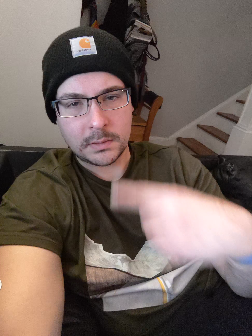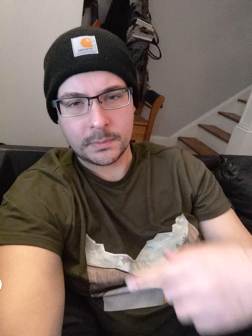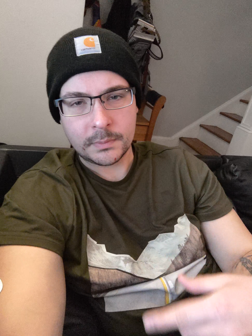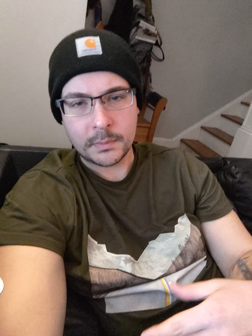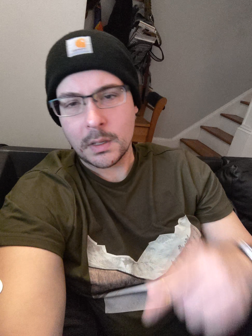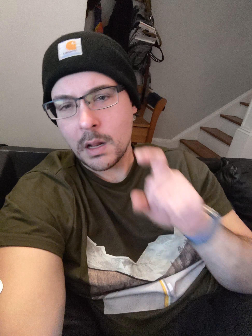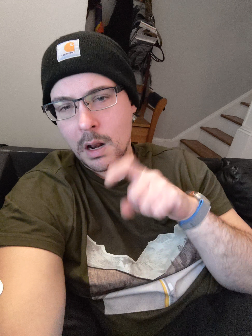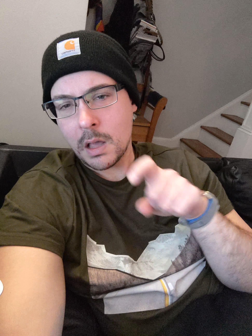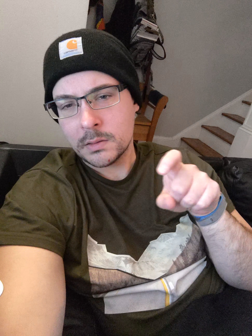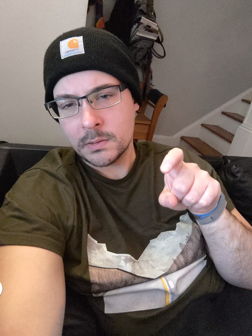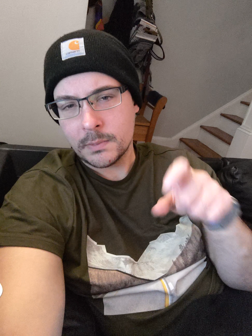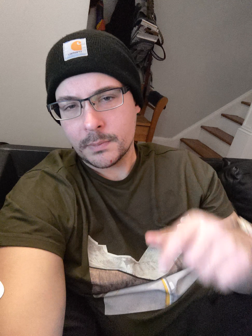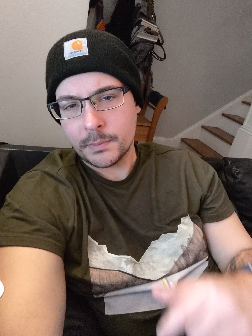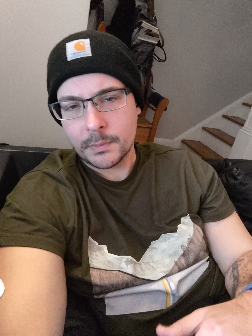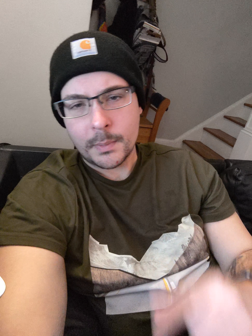closet